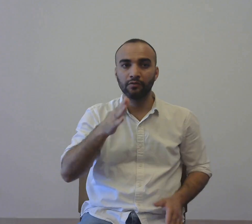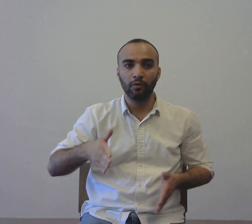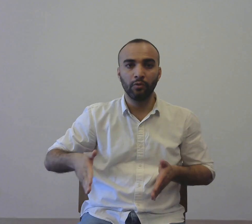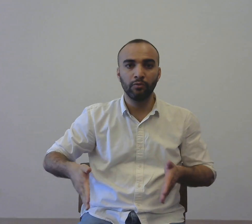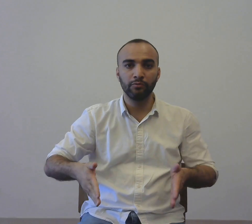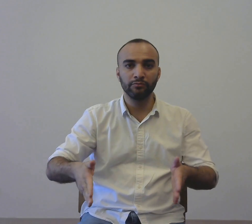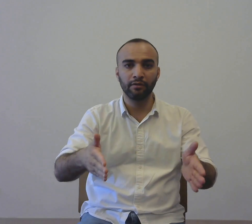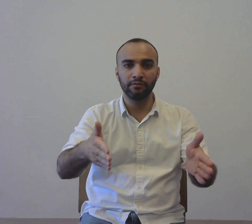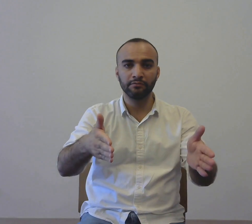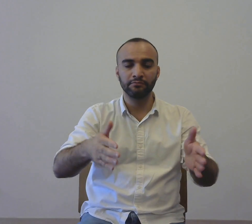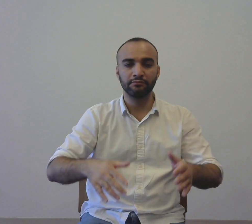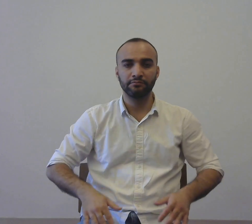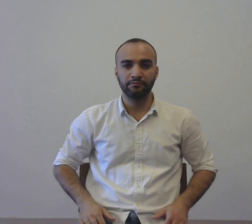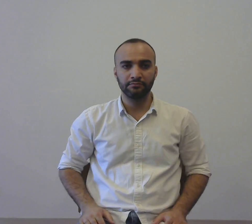yol